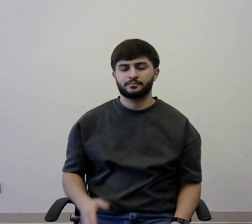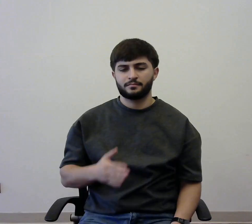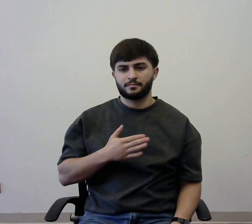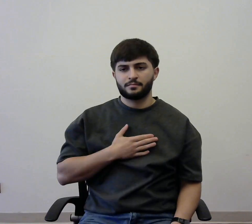mənim